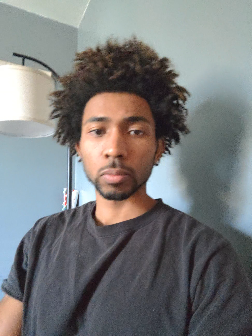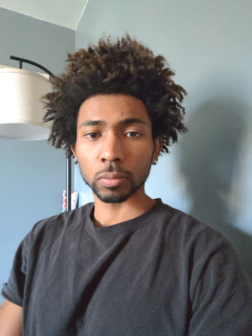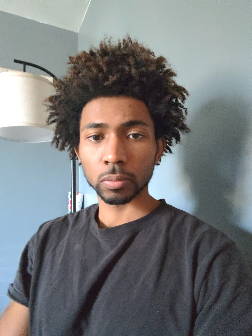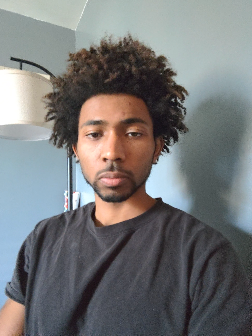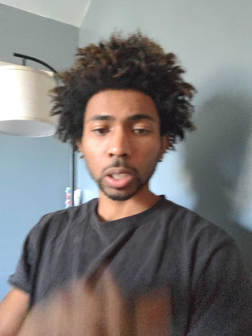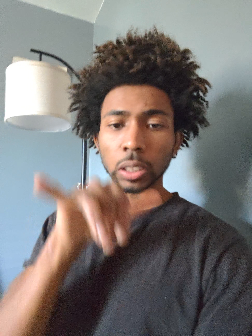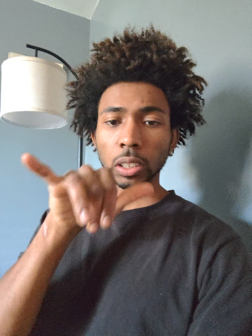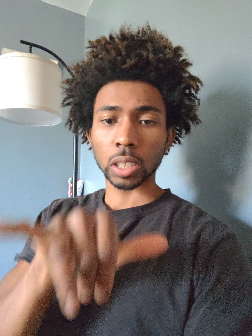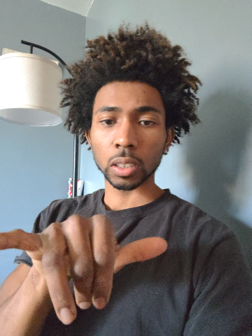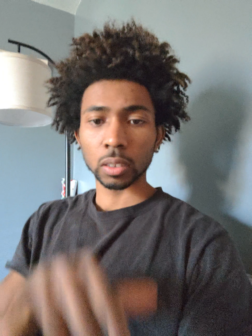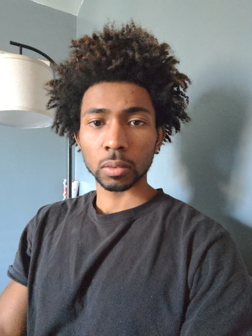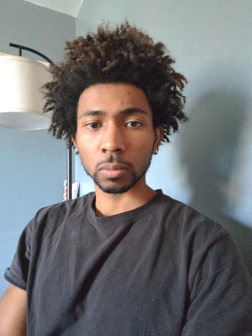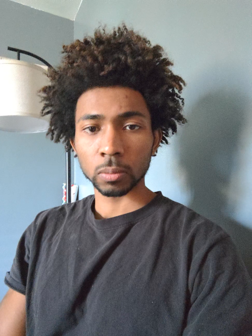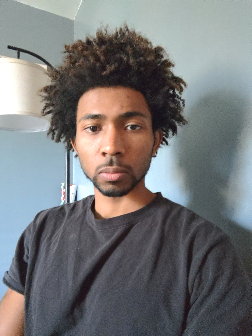stay